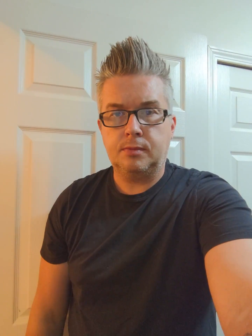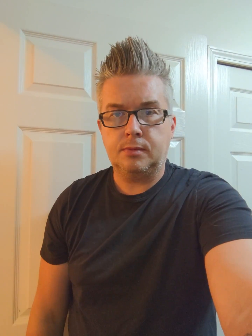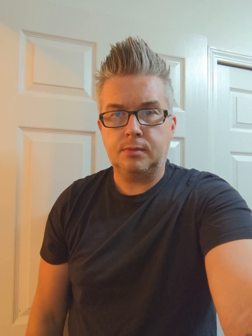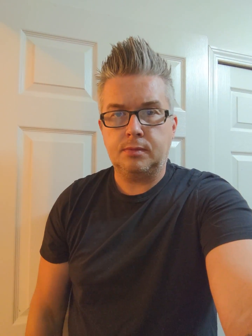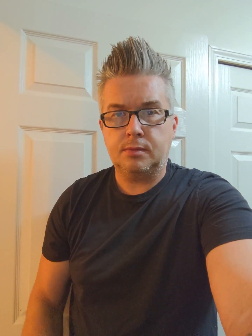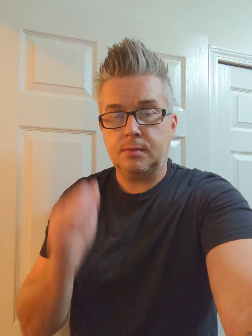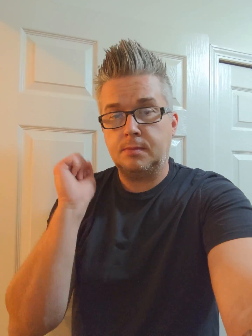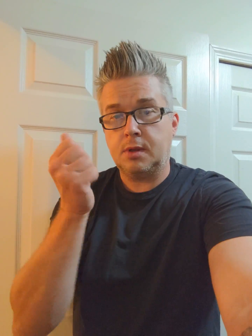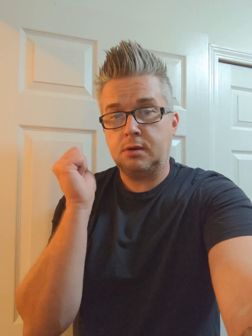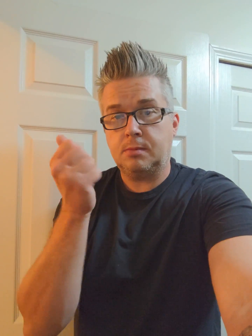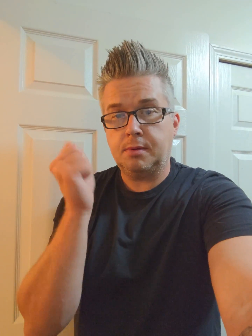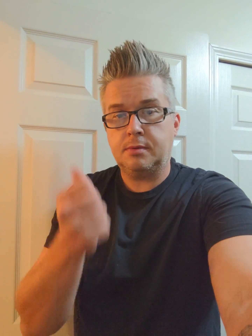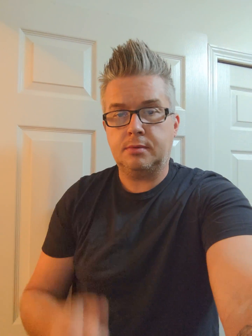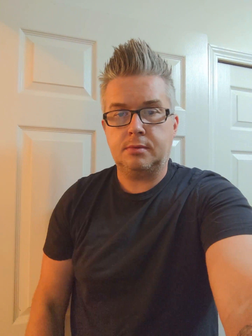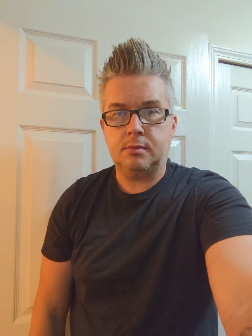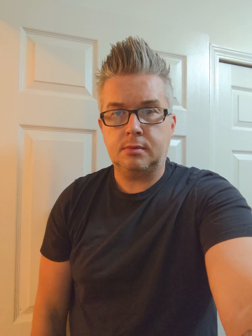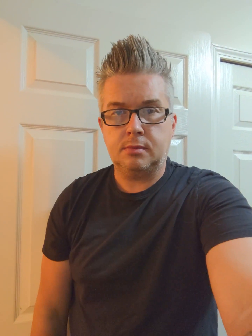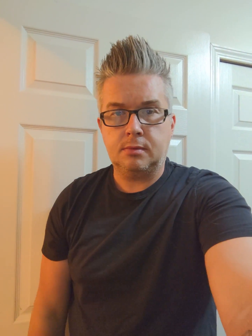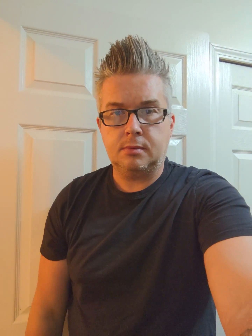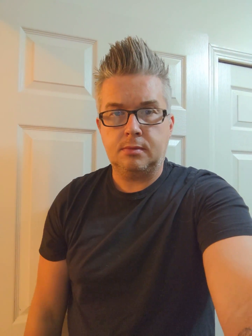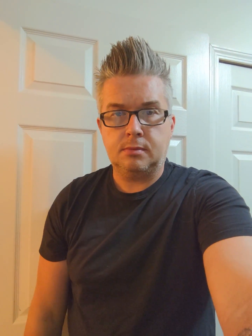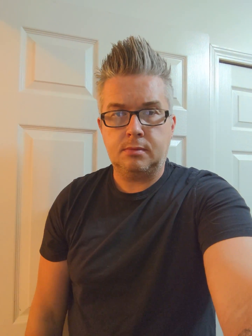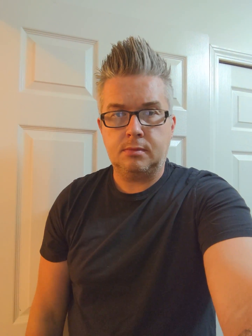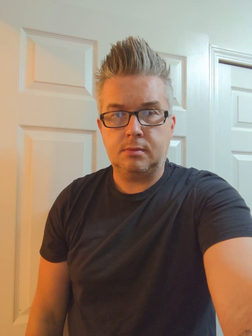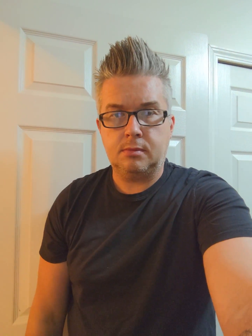bat